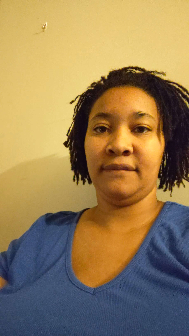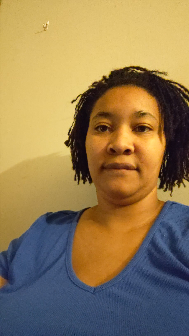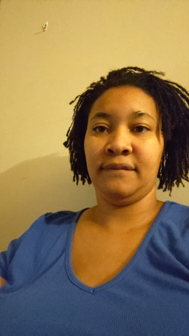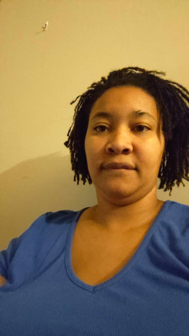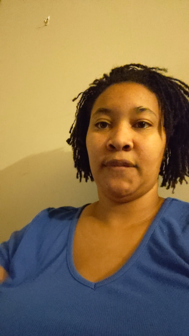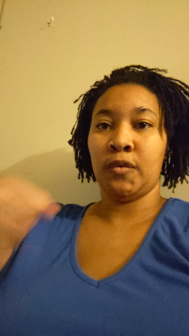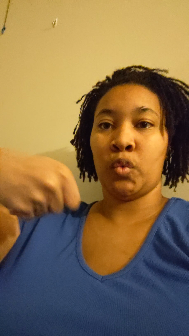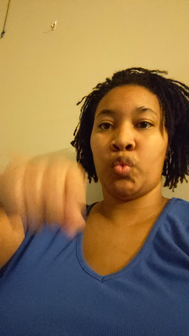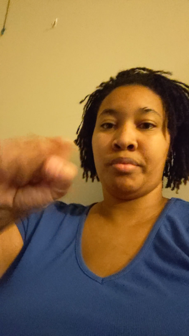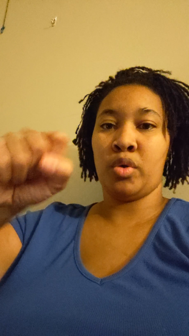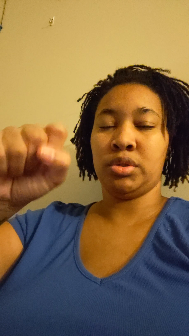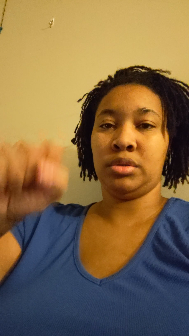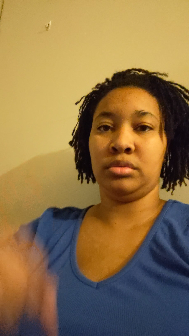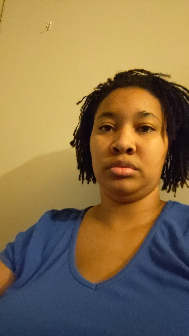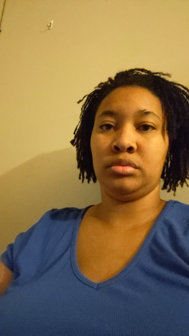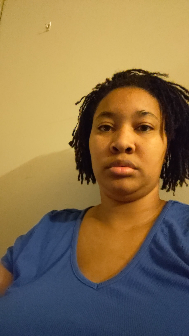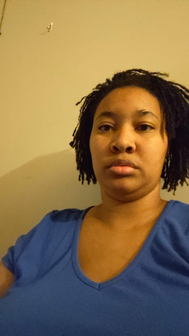motorcycle